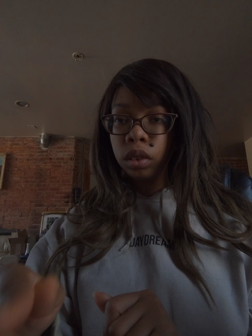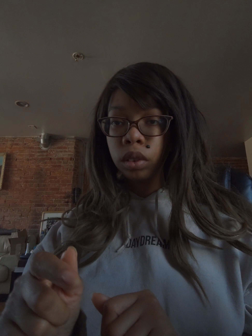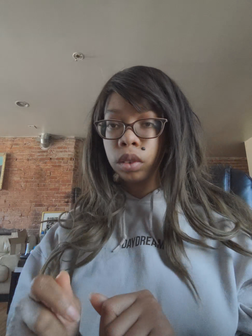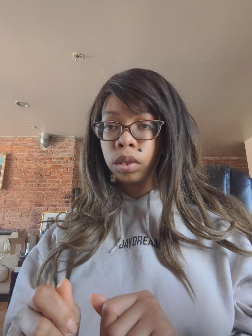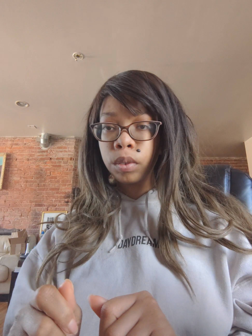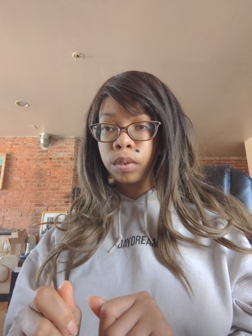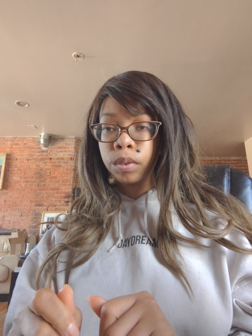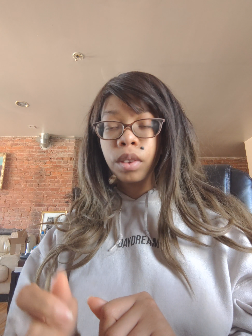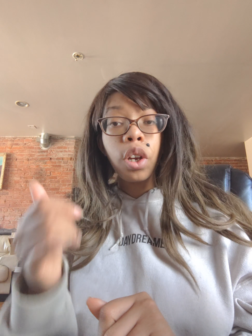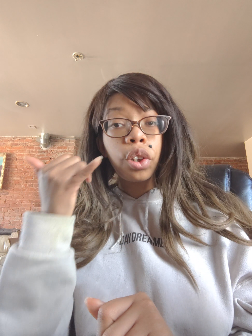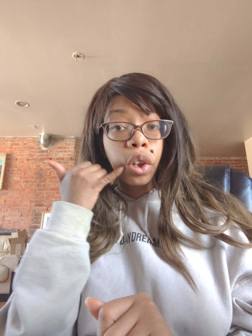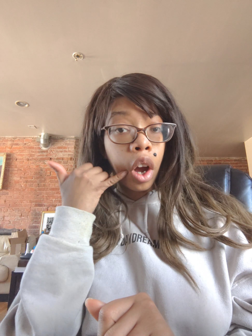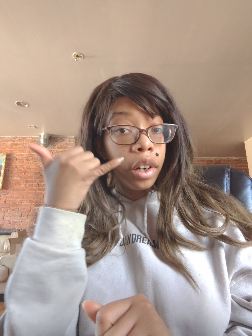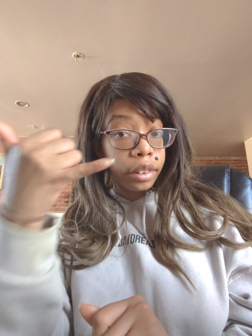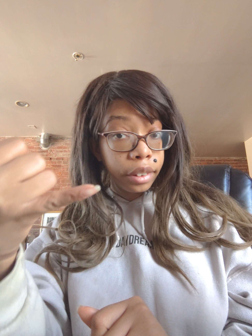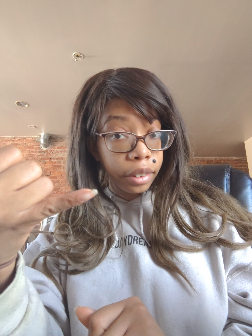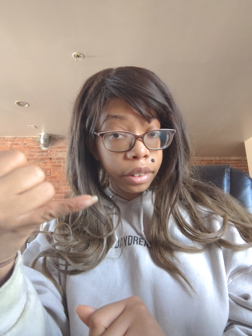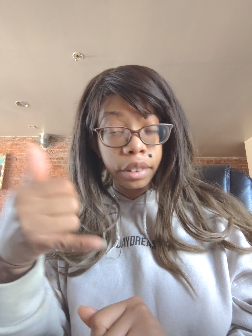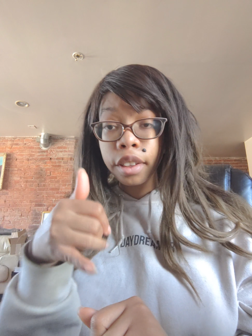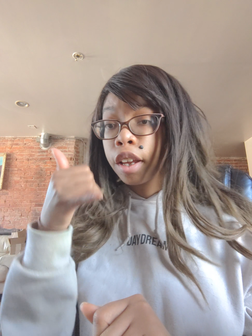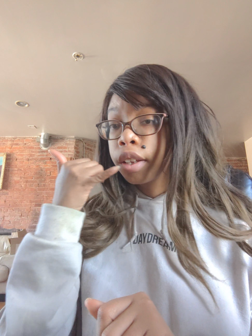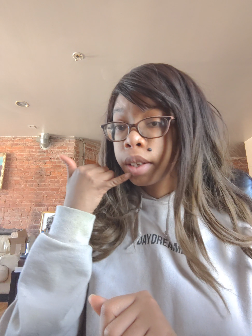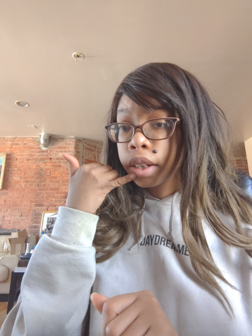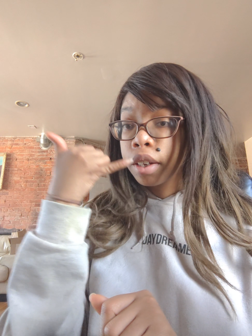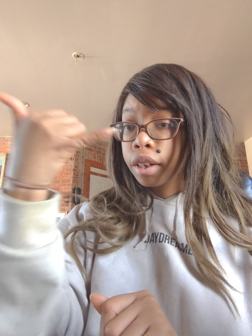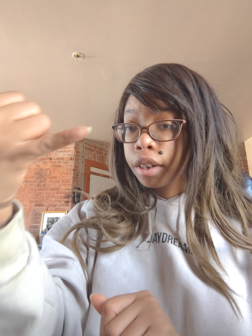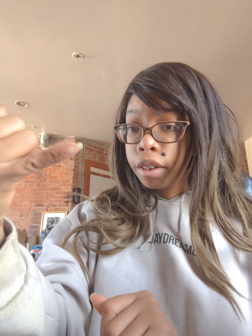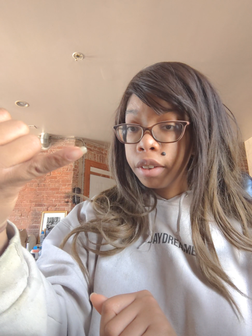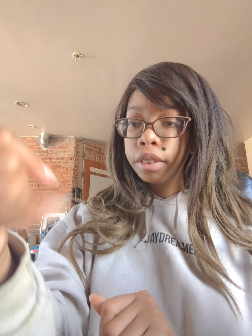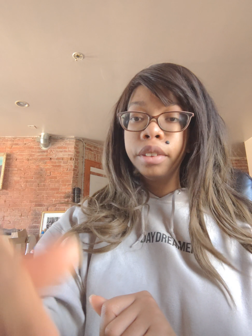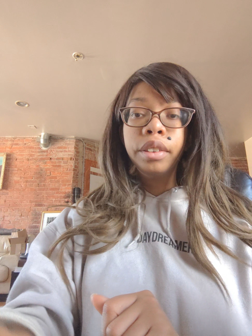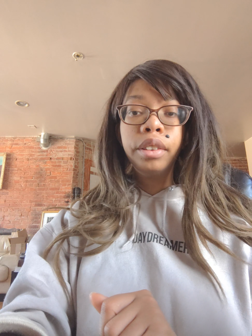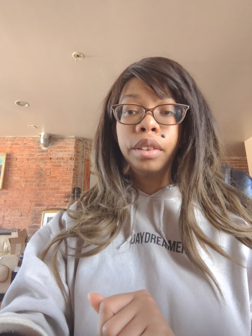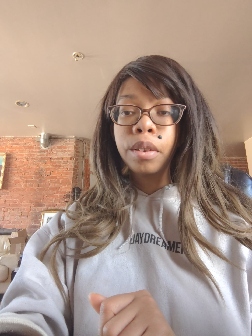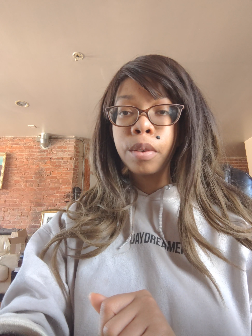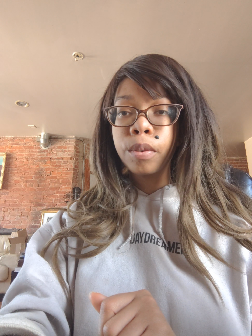call on the phone